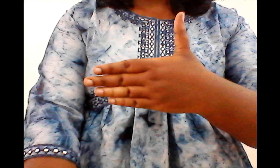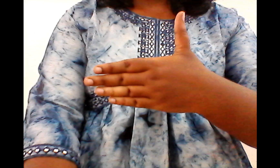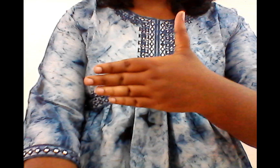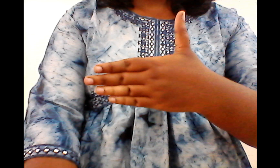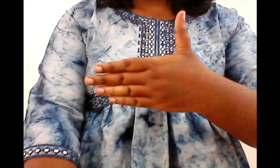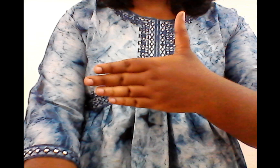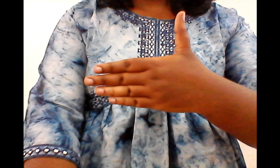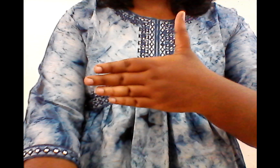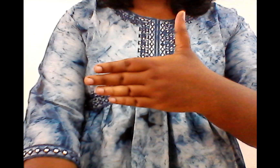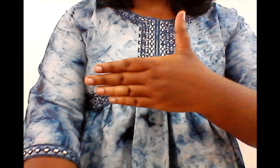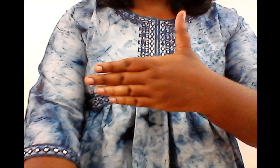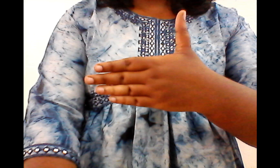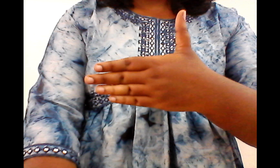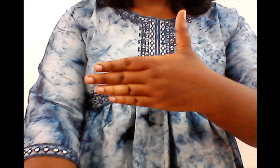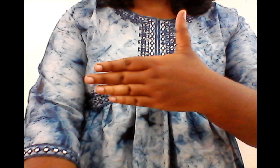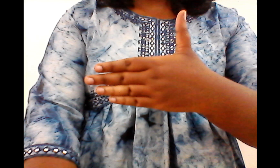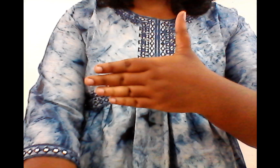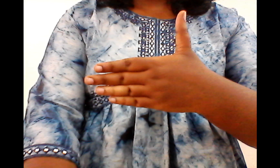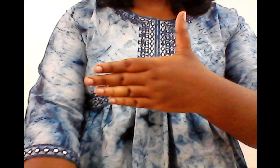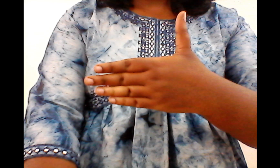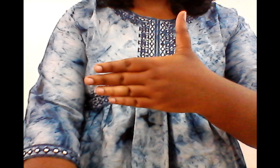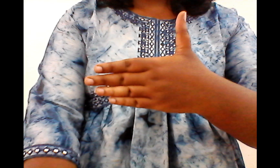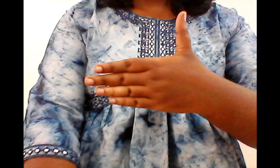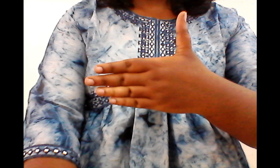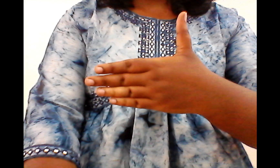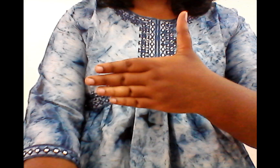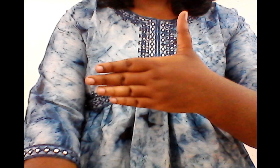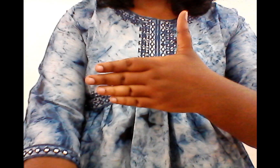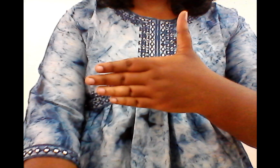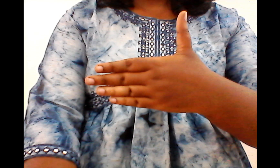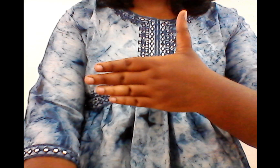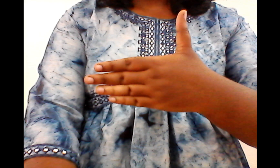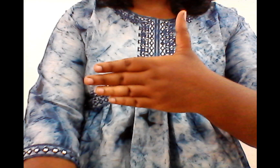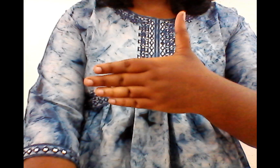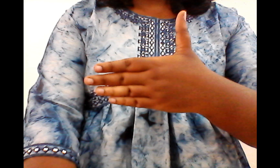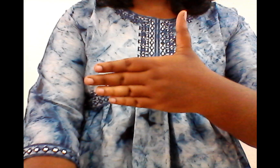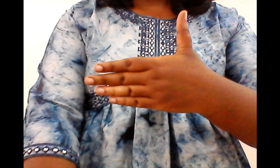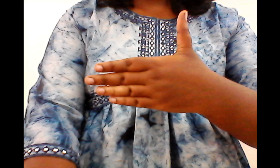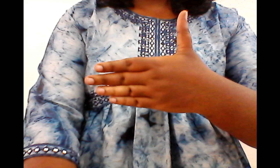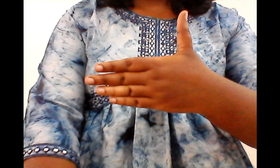ആ